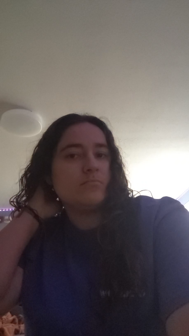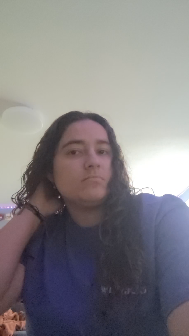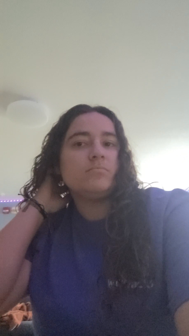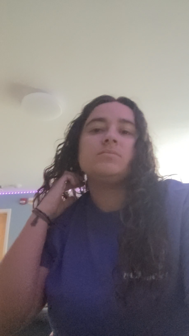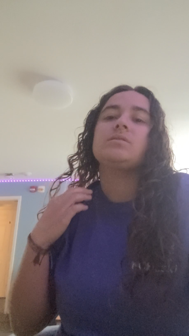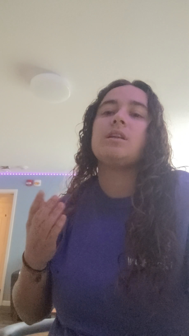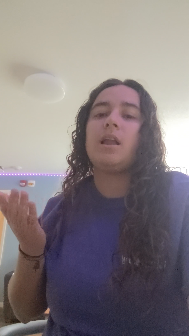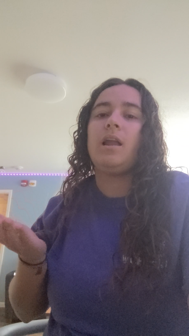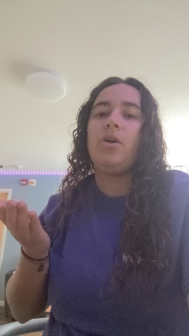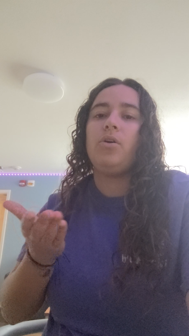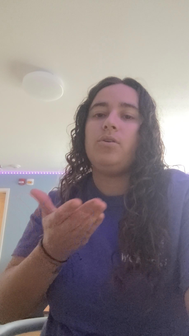carry